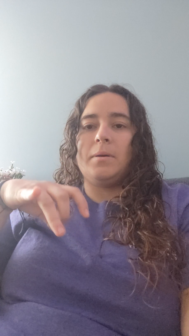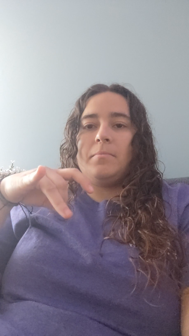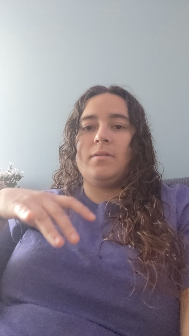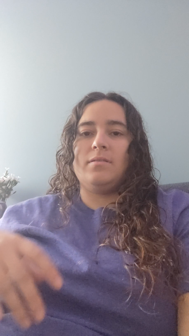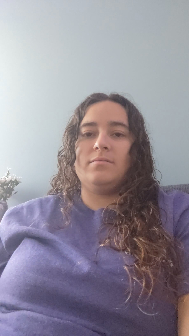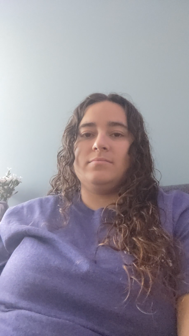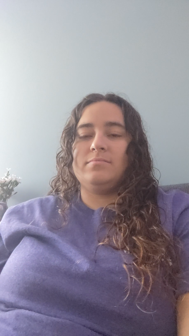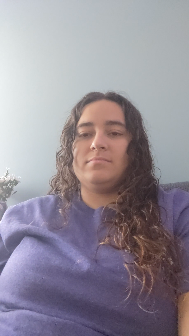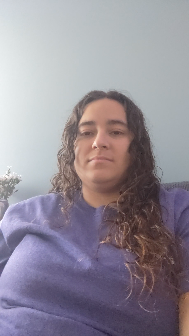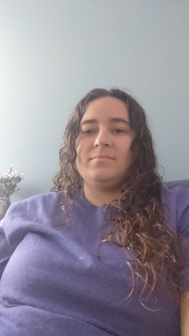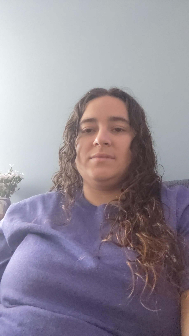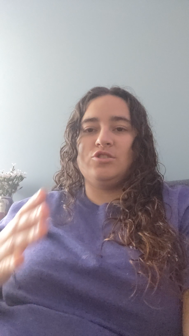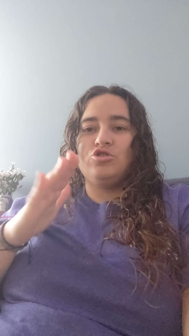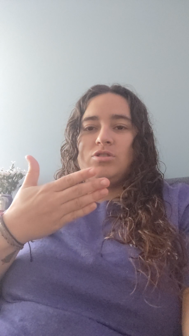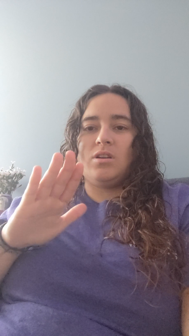share